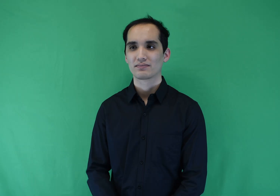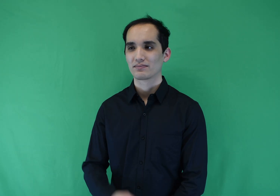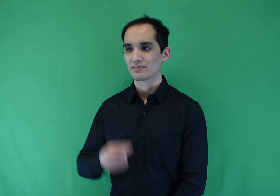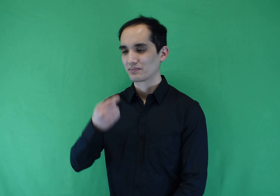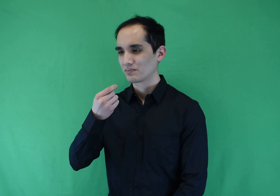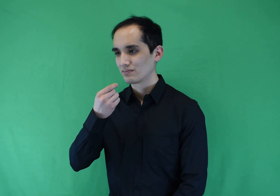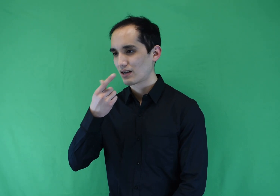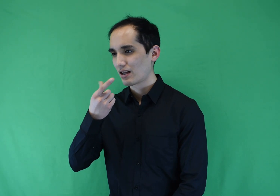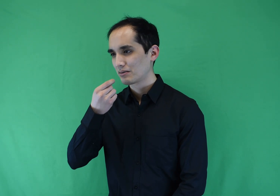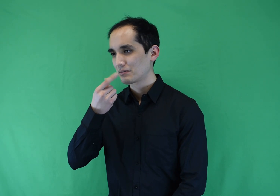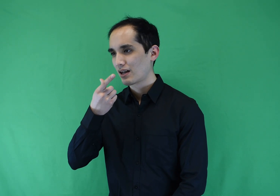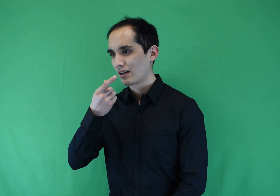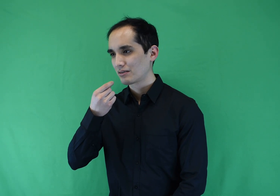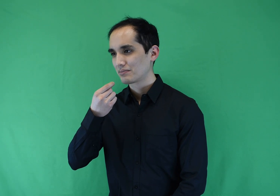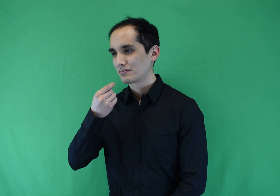medicina